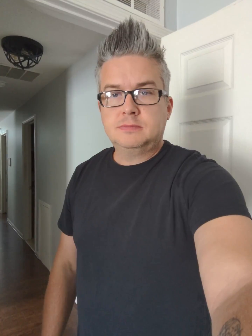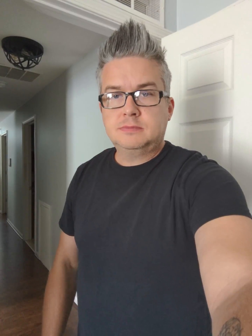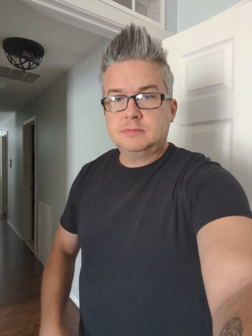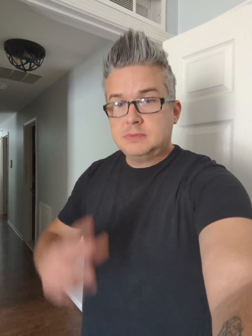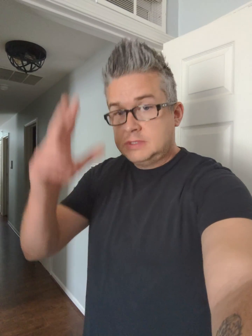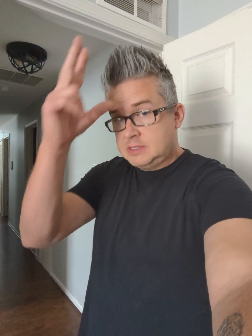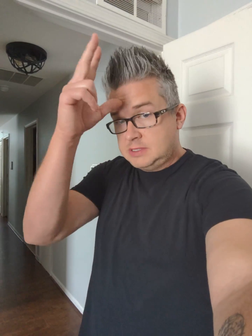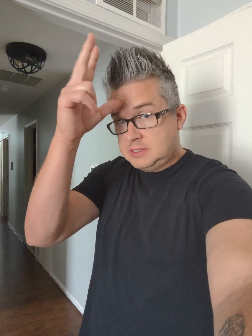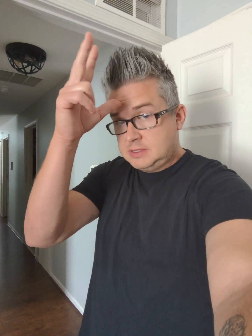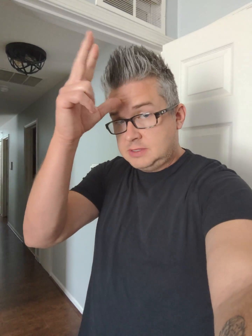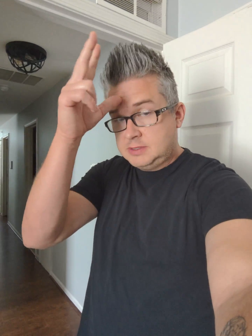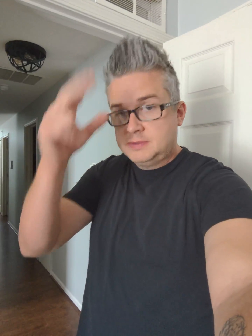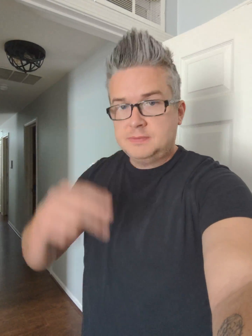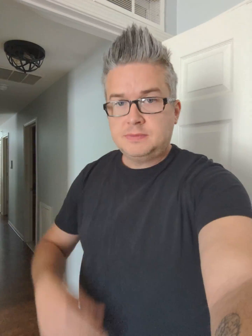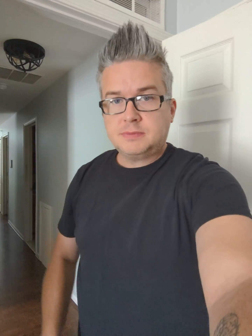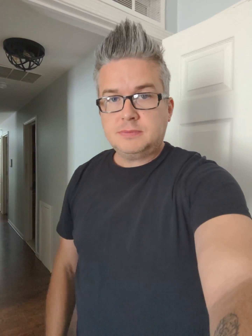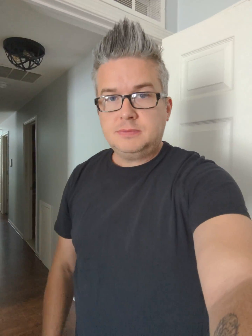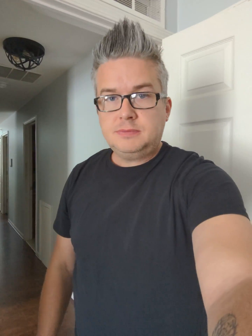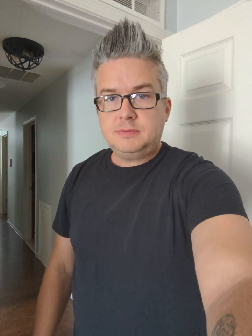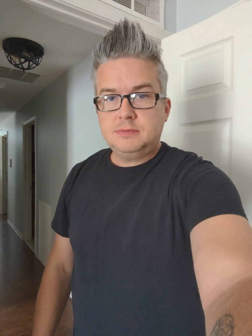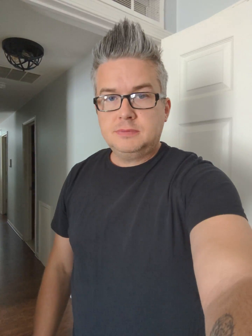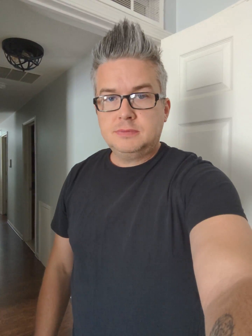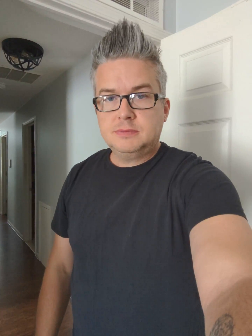rooster